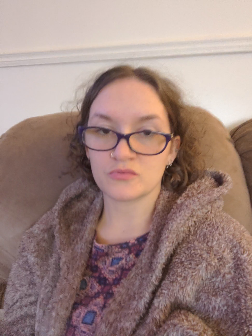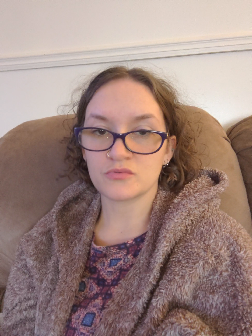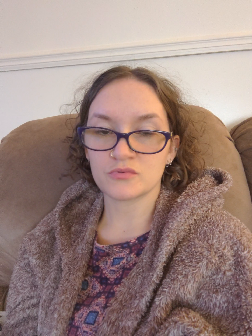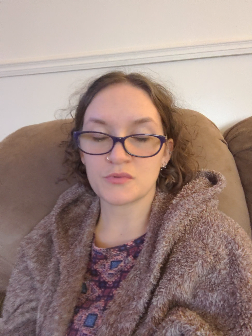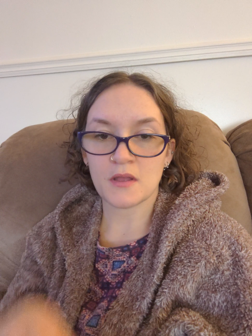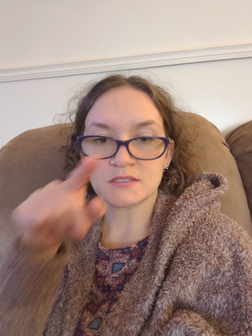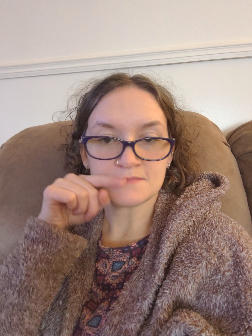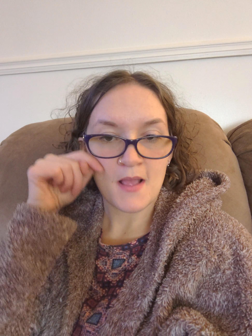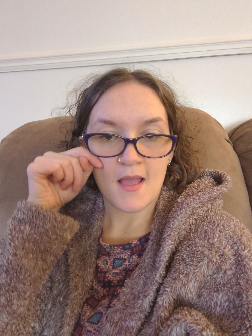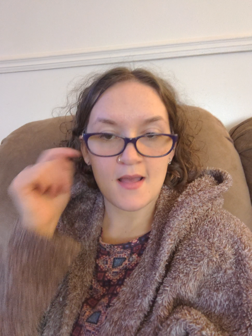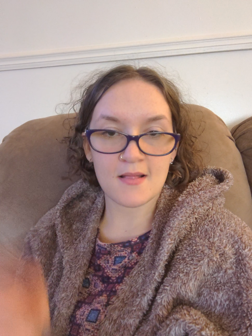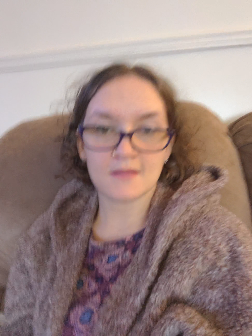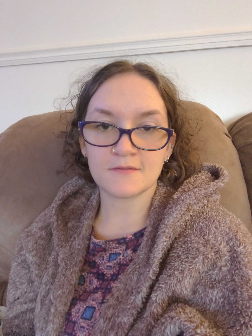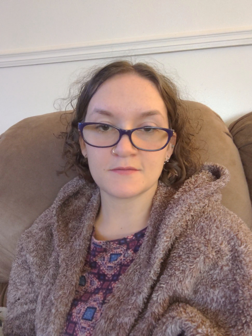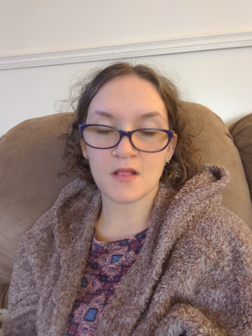smile